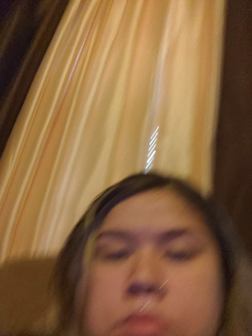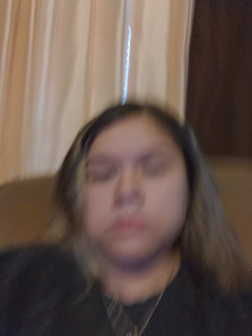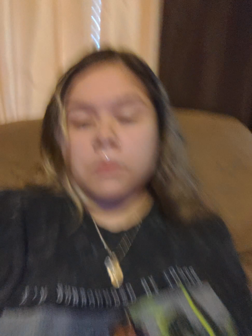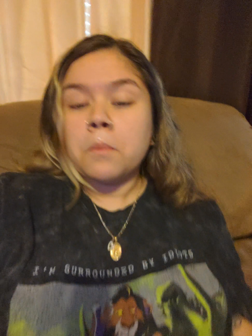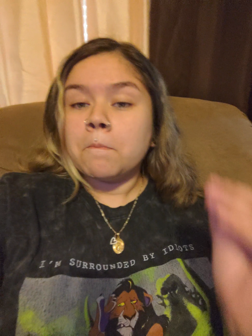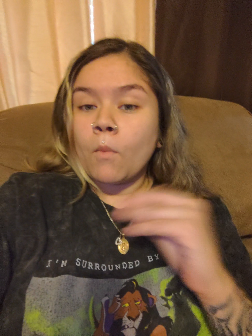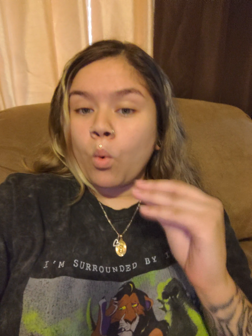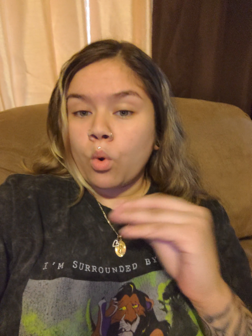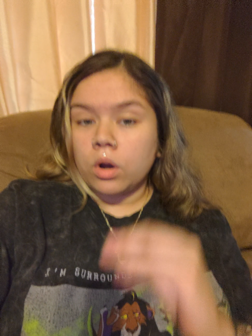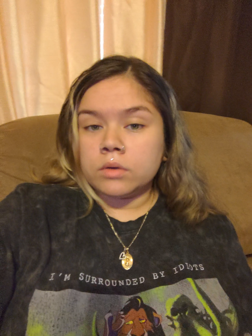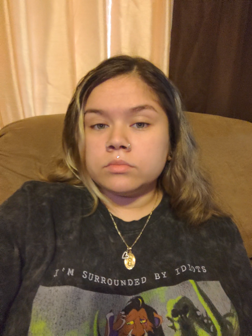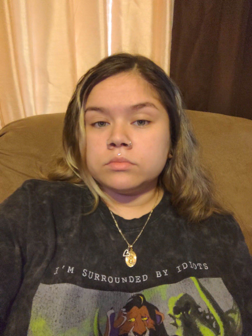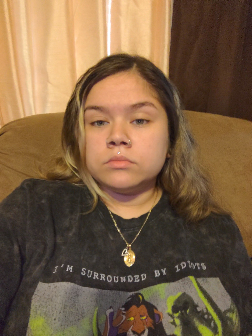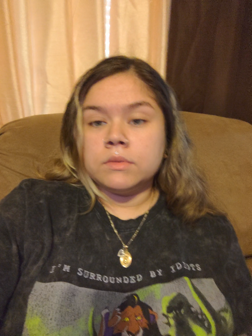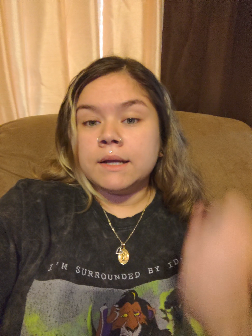more